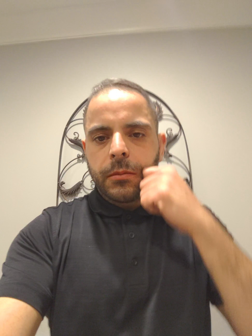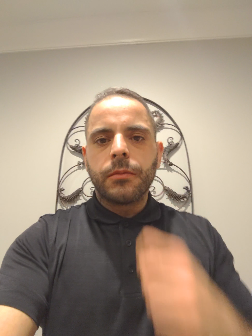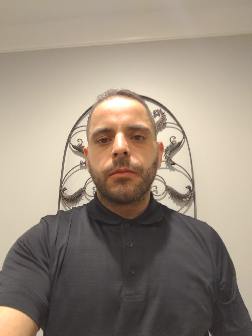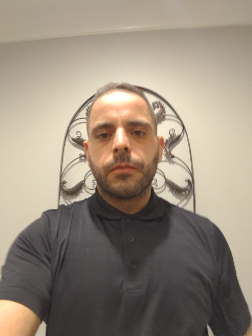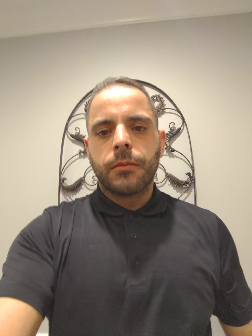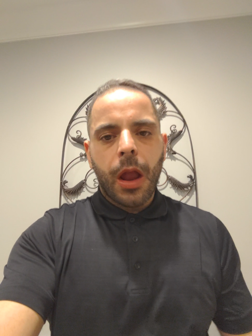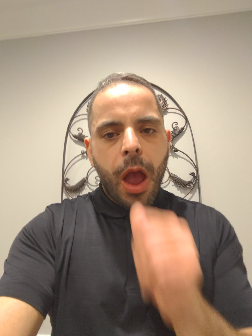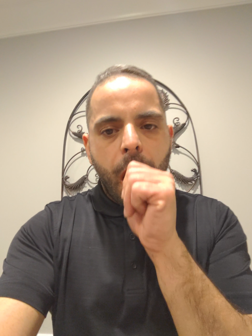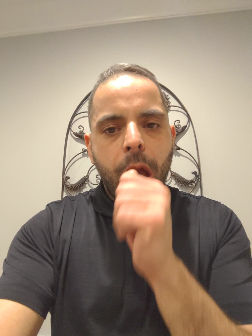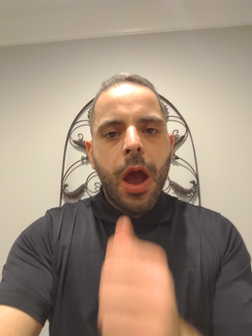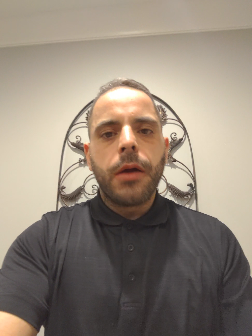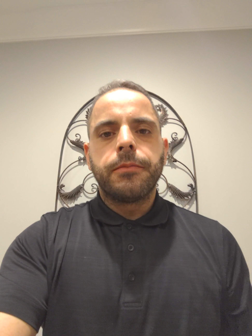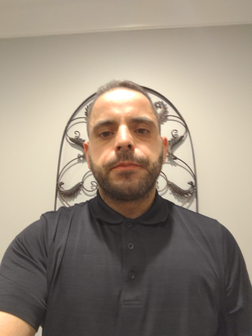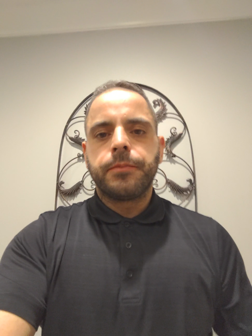nuts